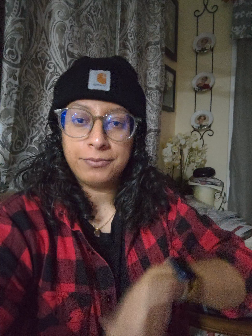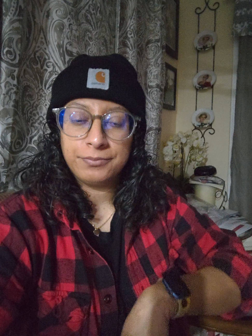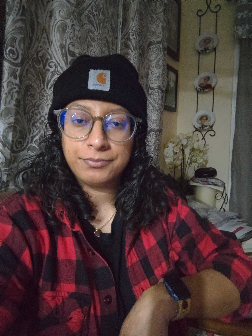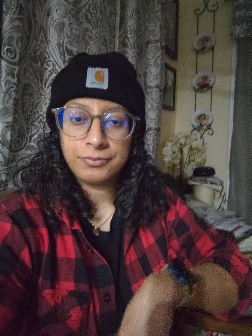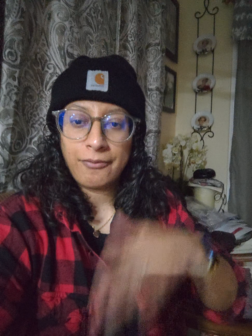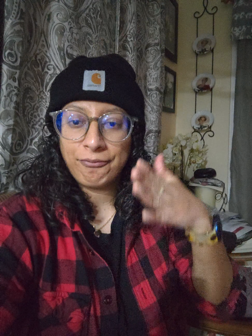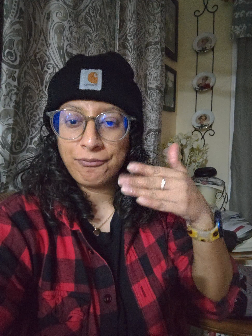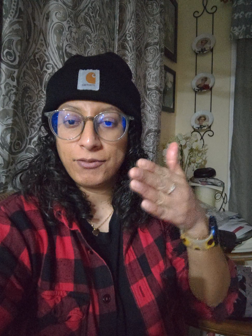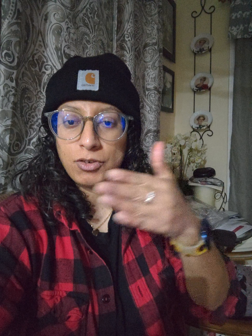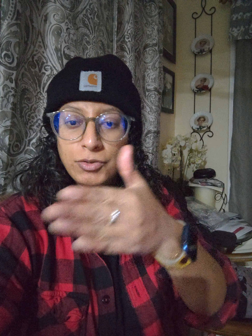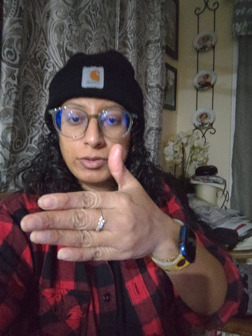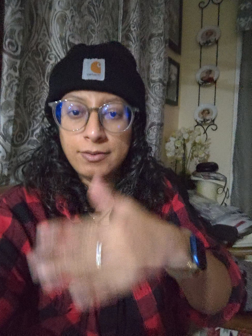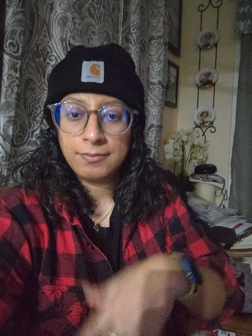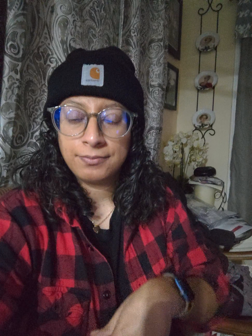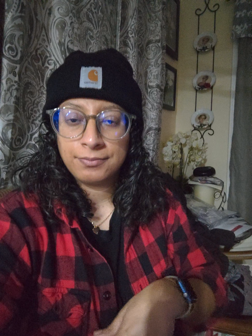fish